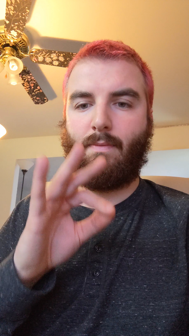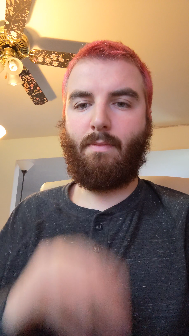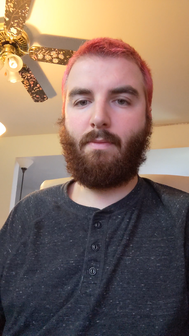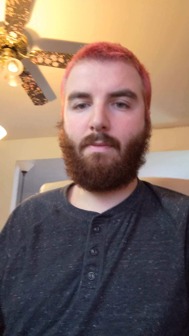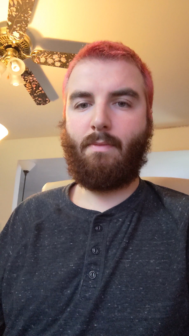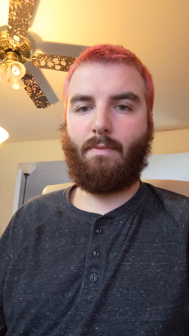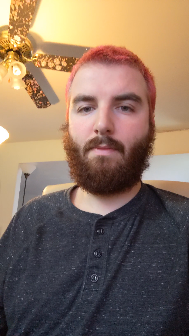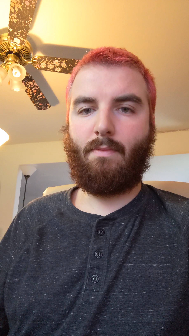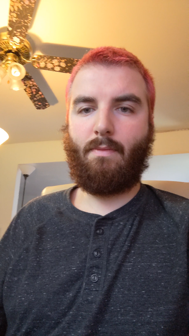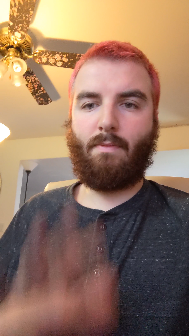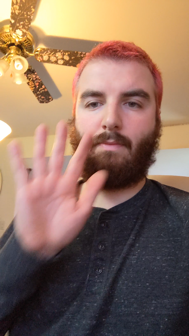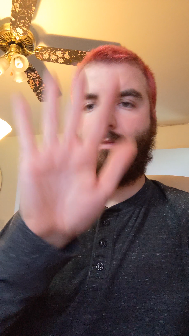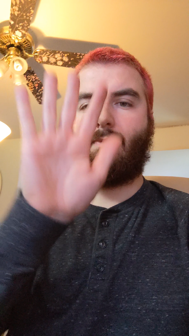give me five